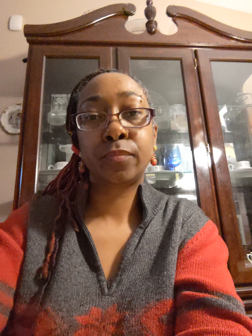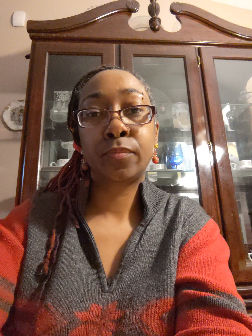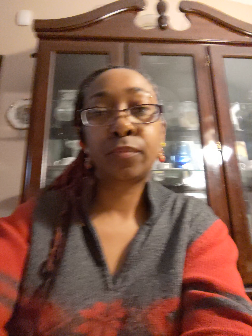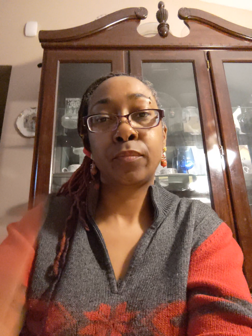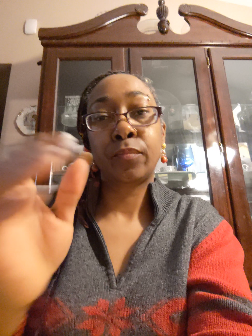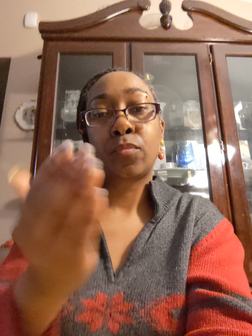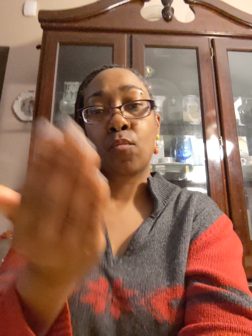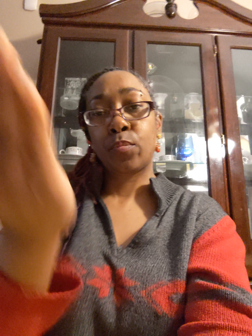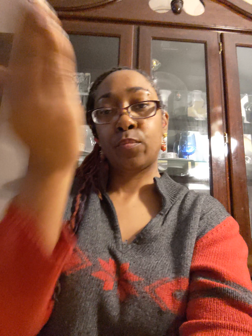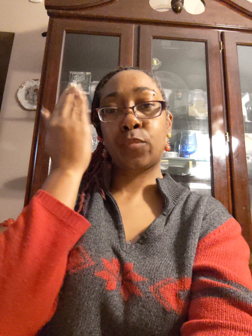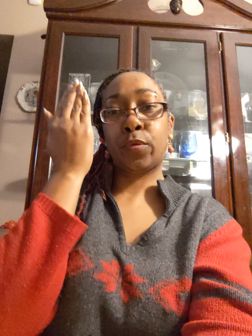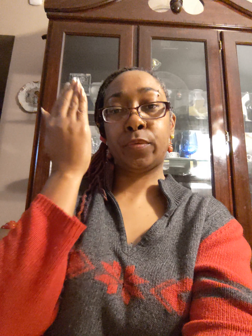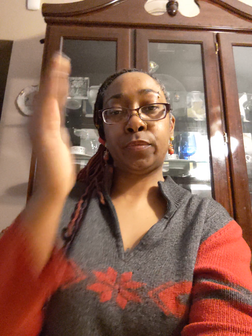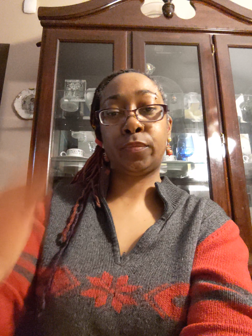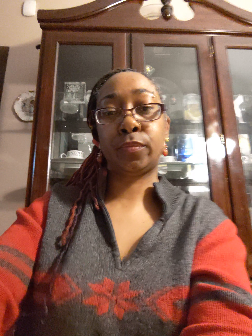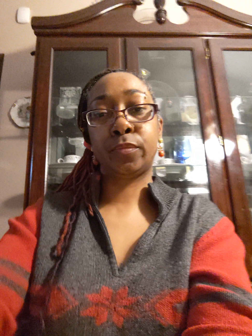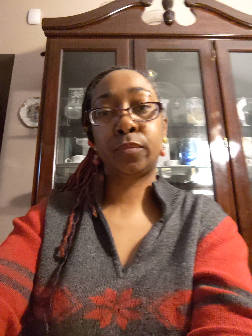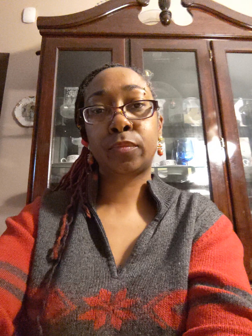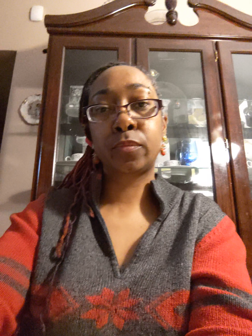morning